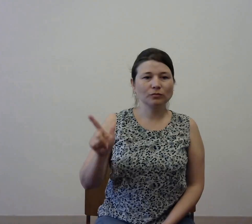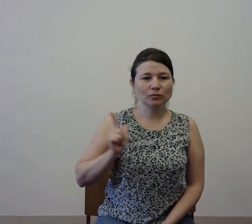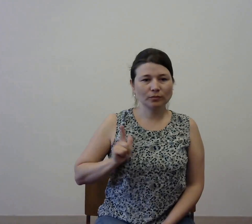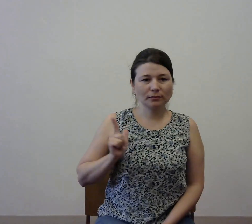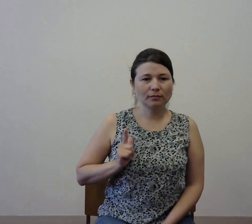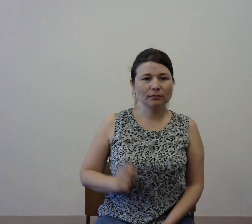gözəl